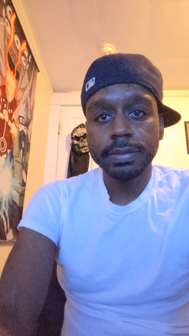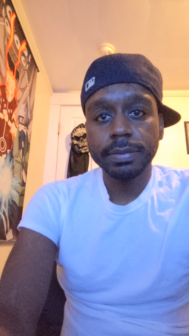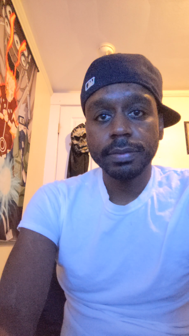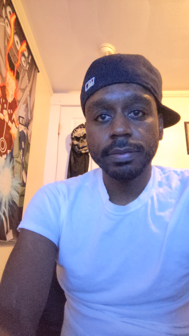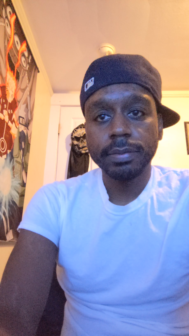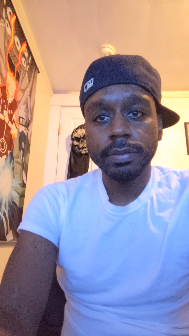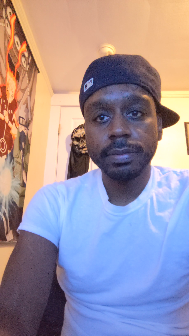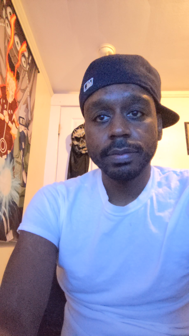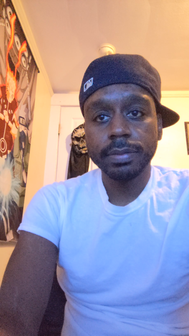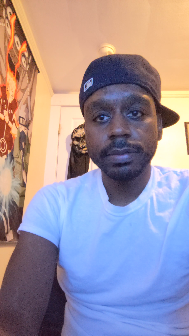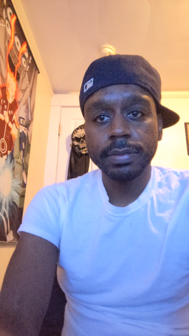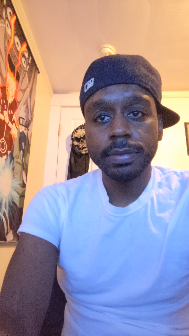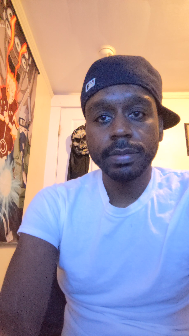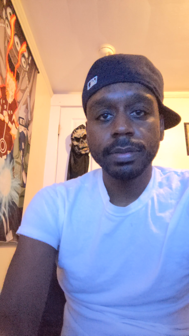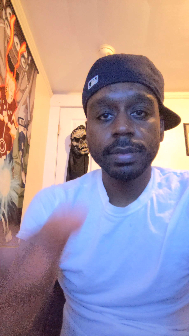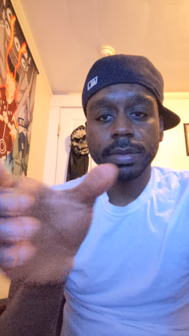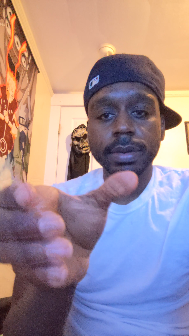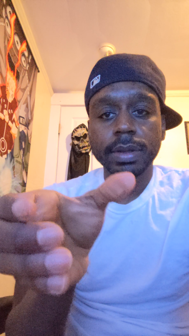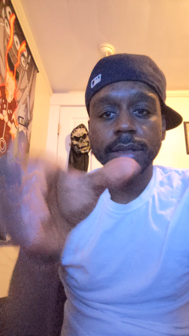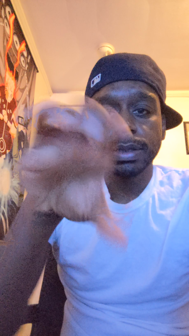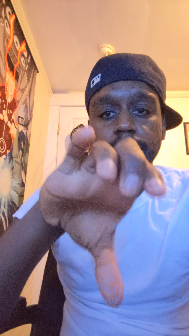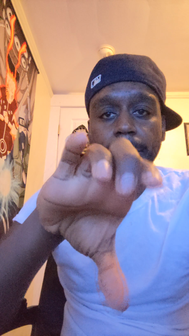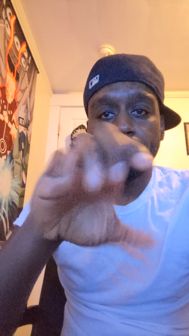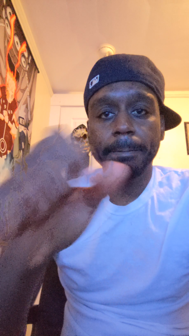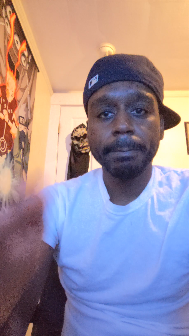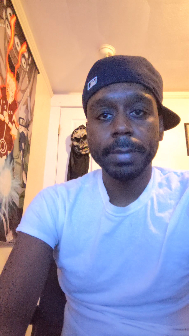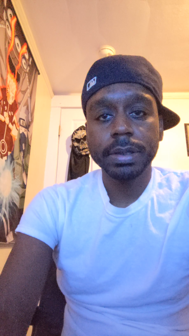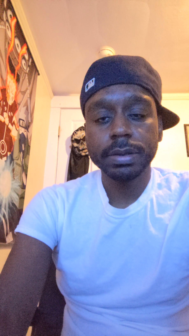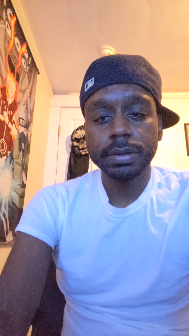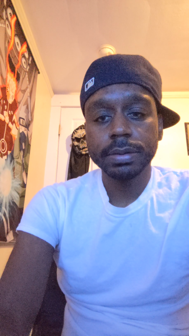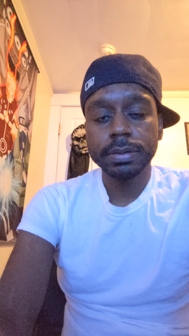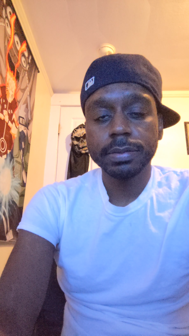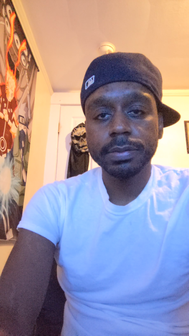dump